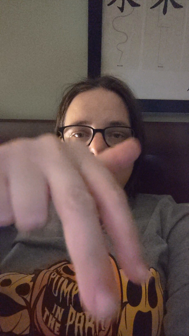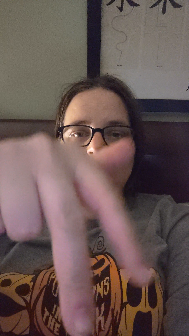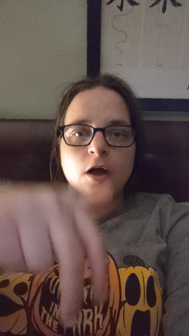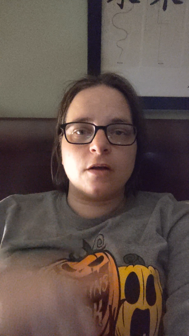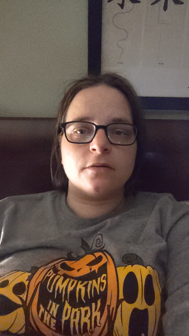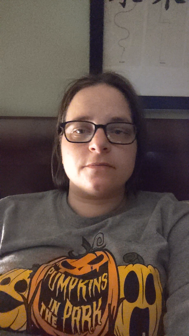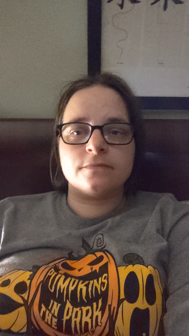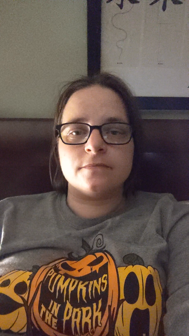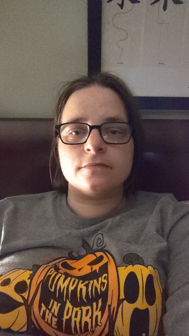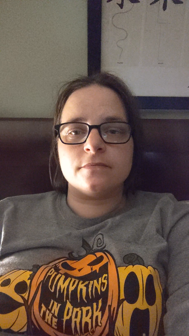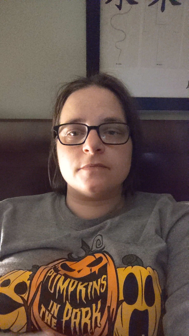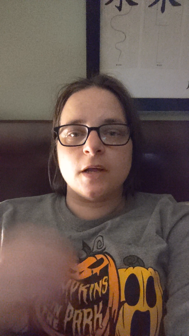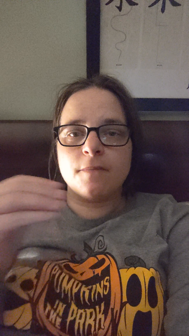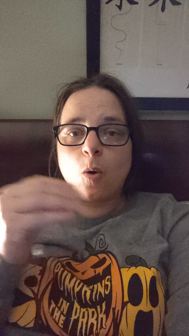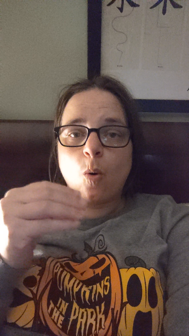more